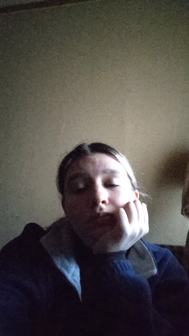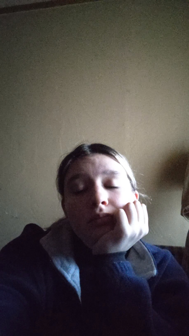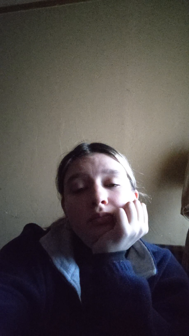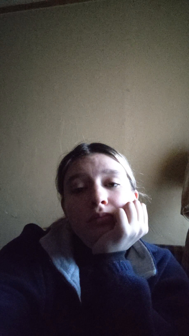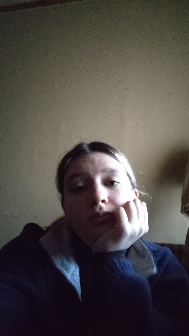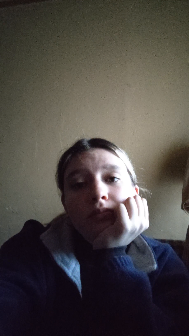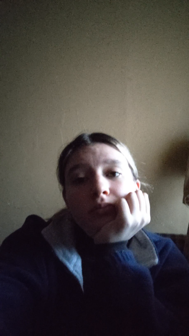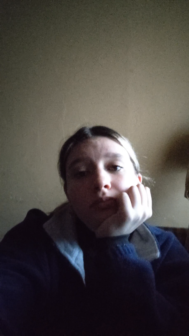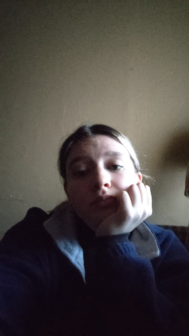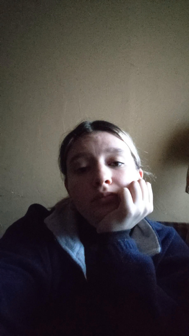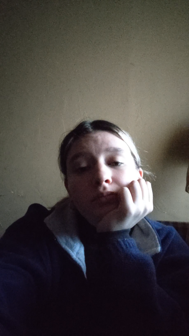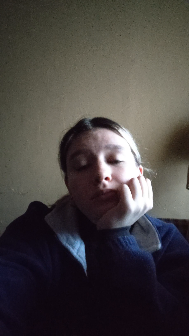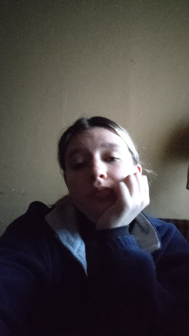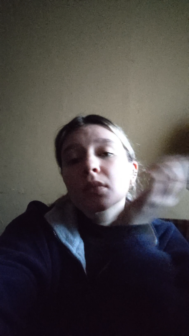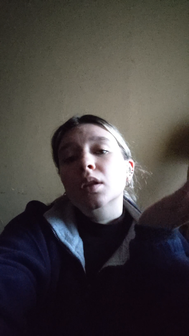bring